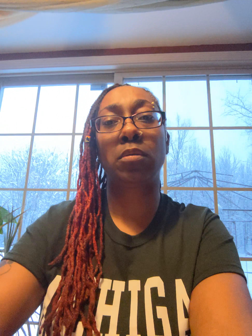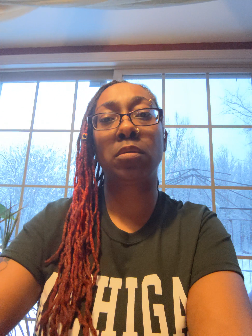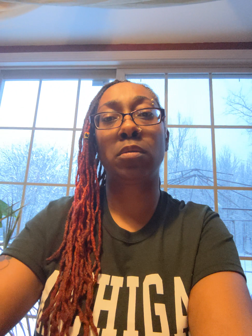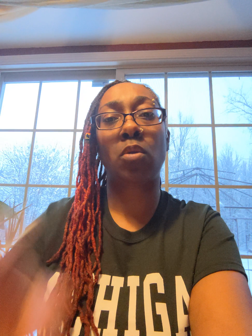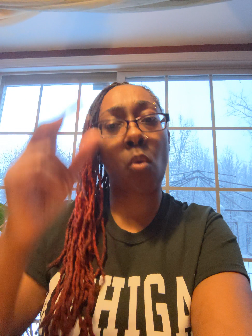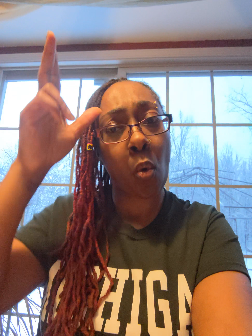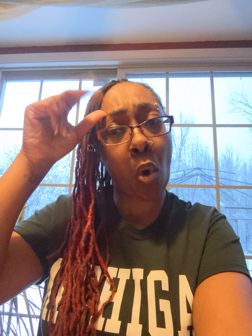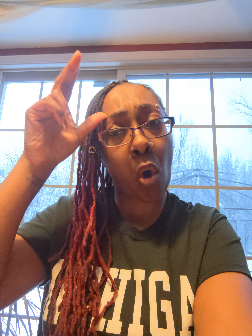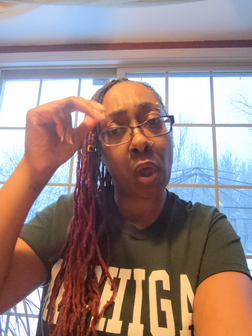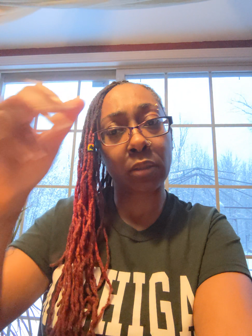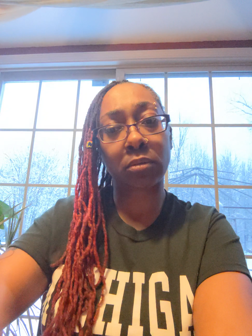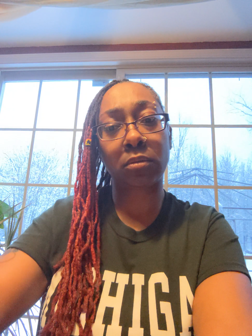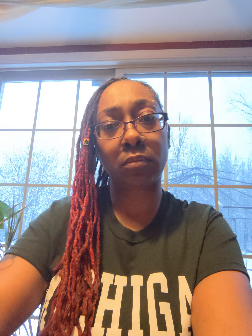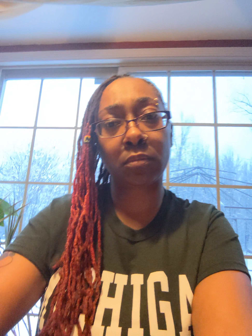horse